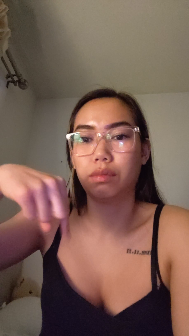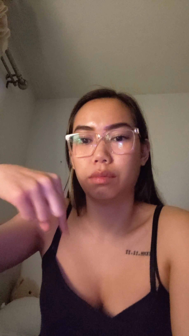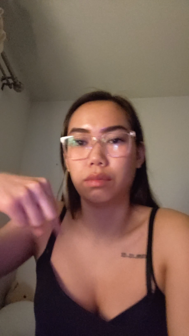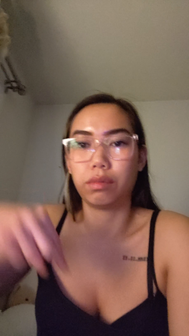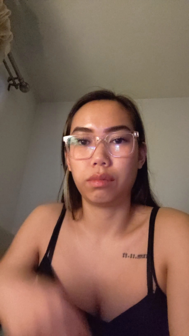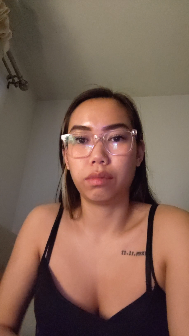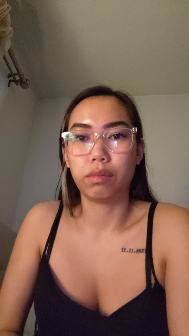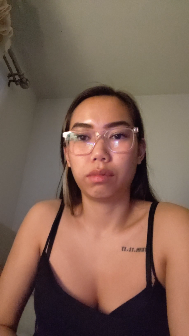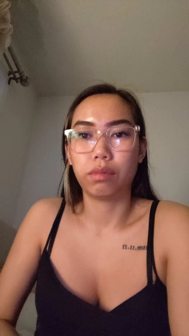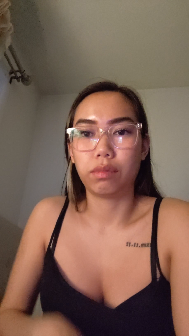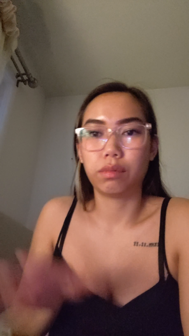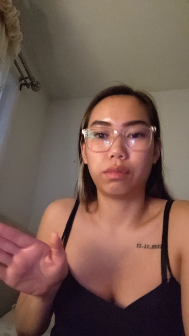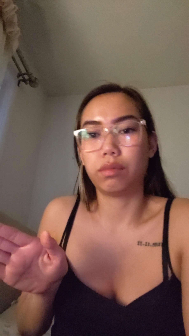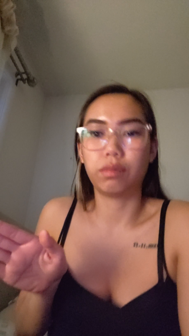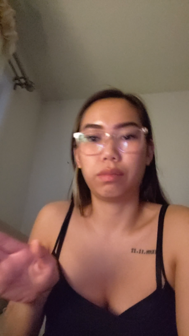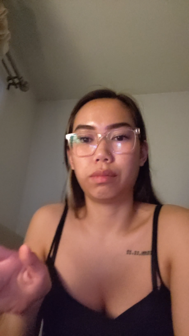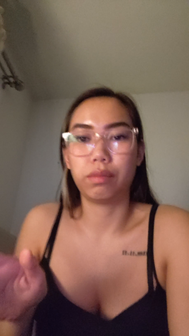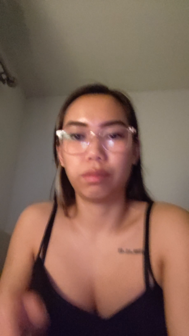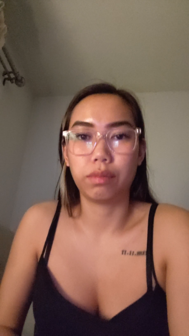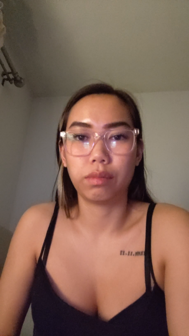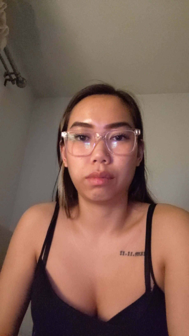penguin